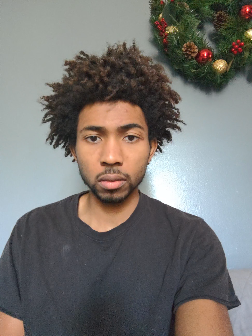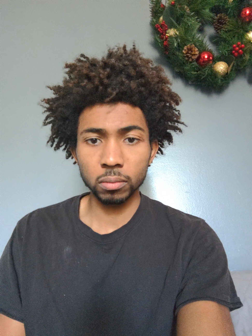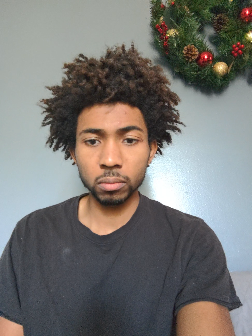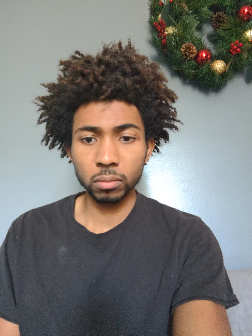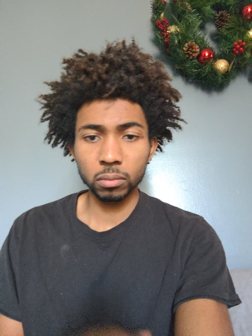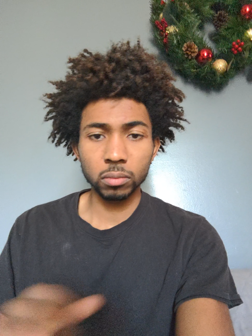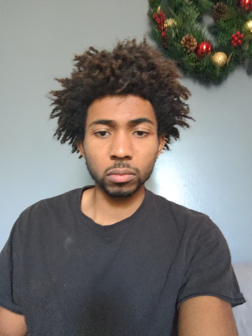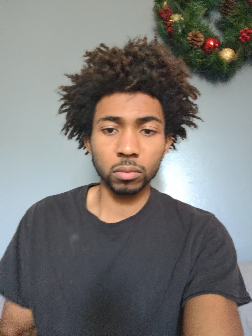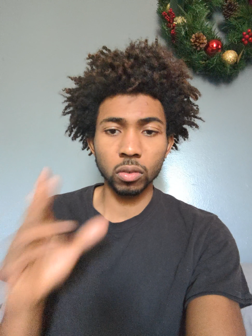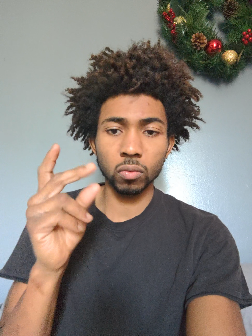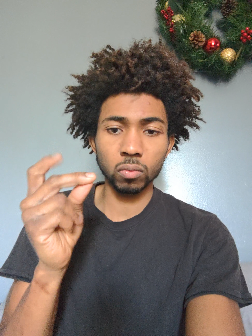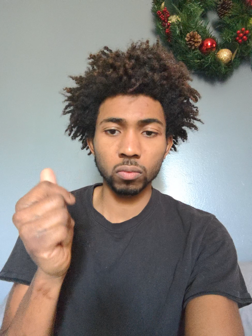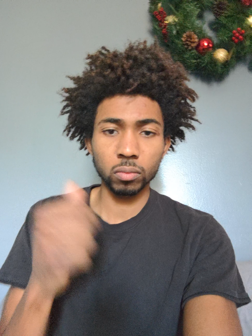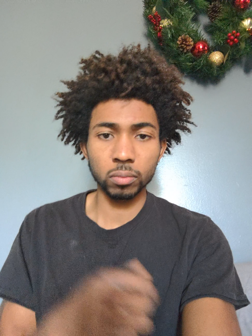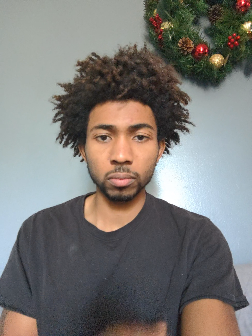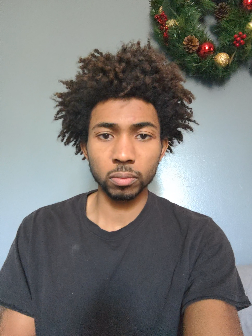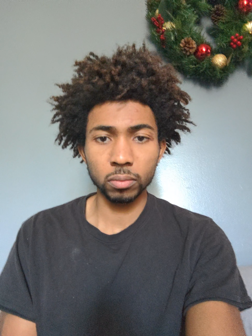dog